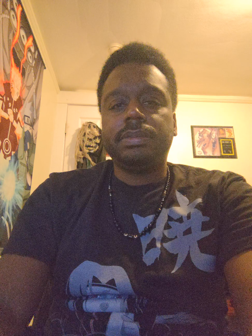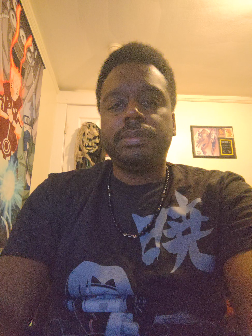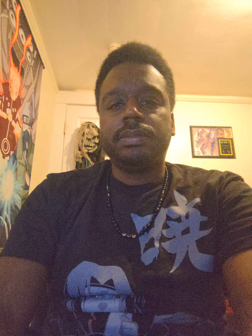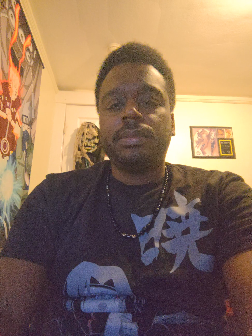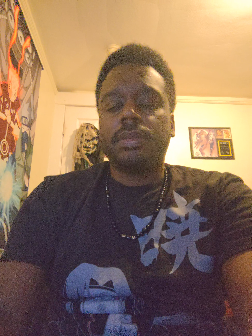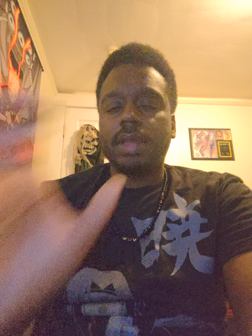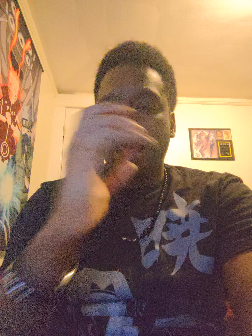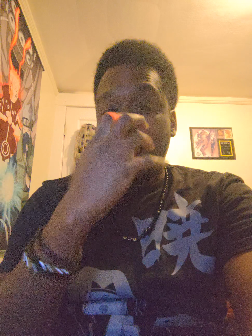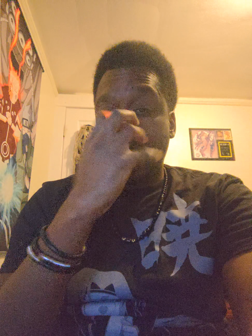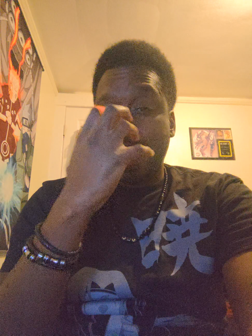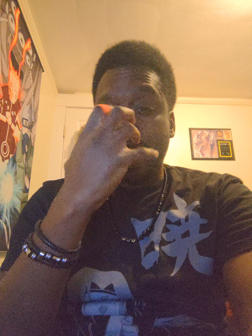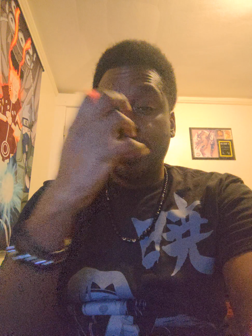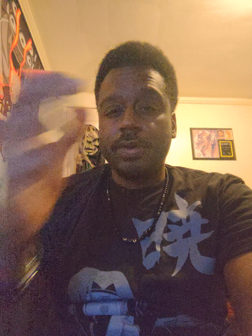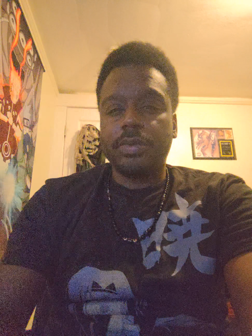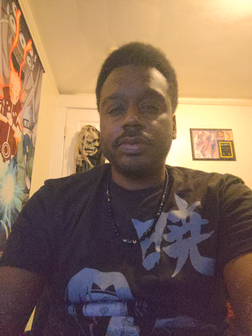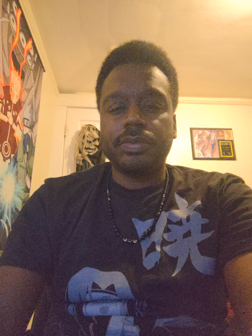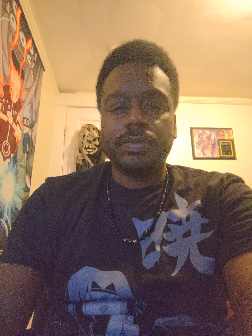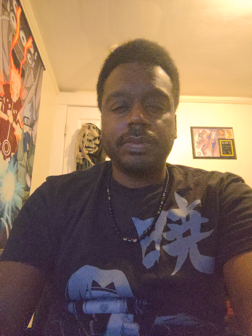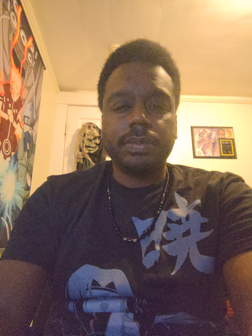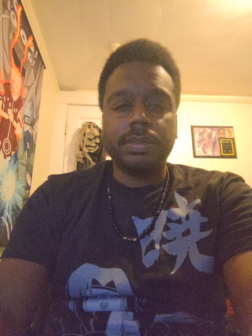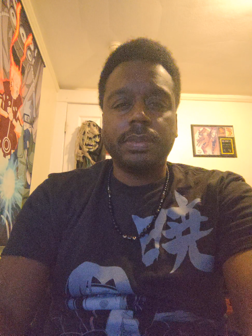clown